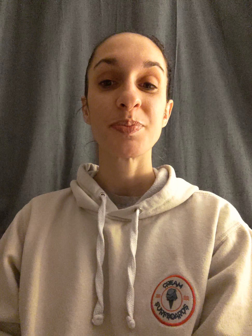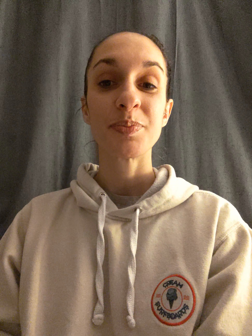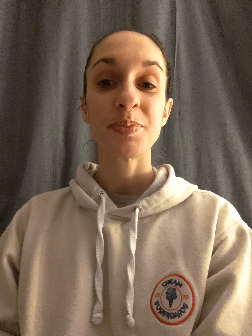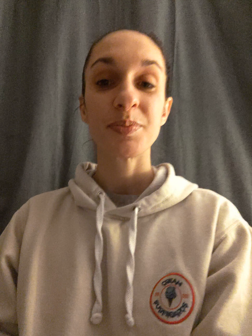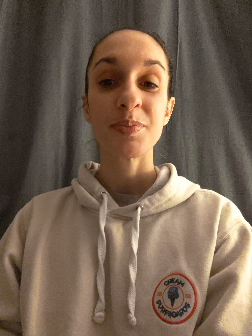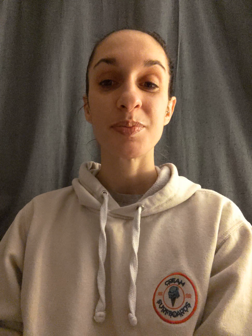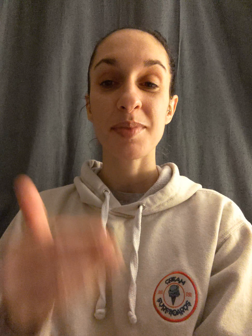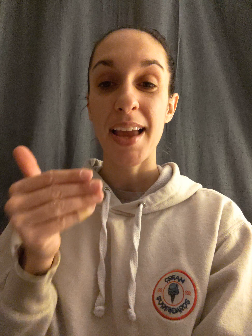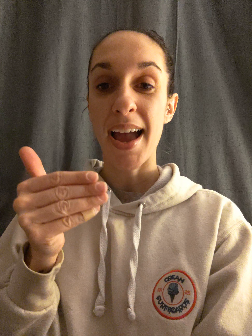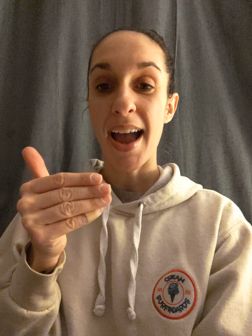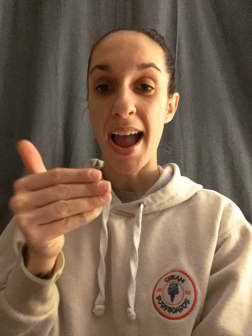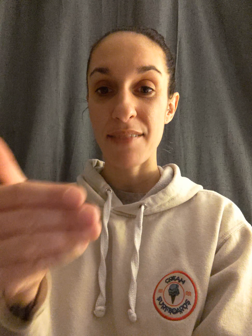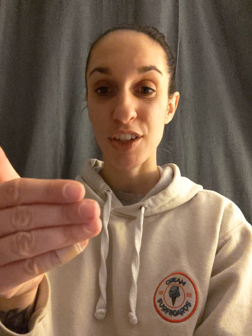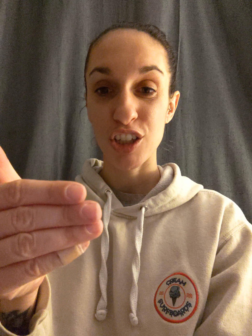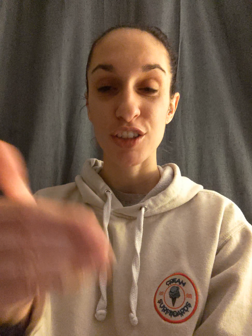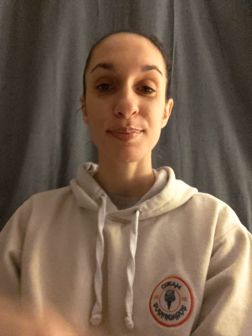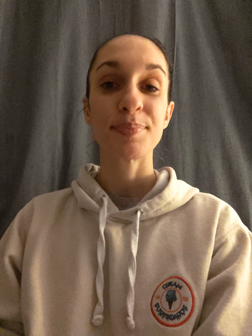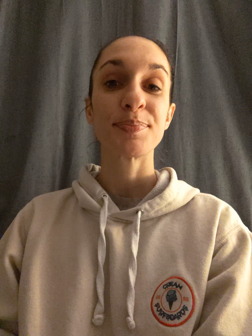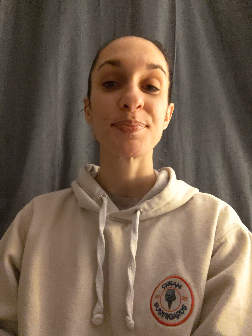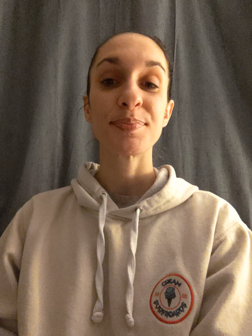after